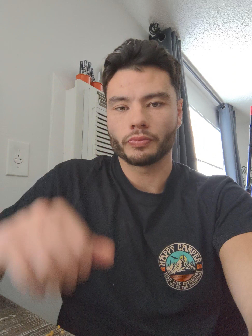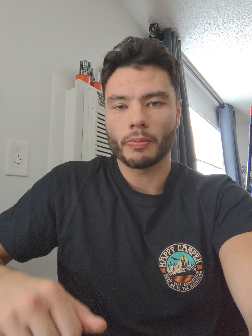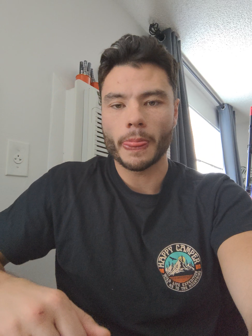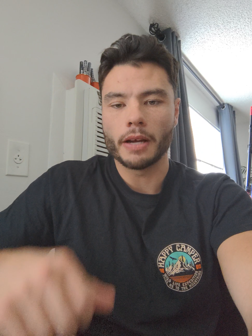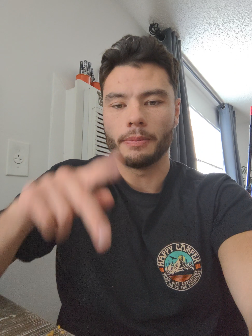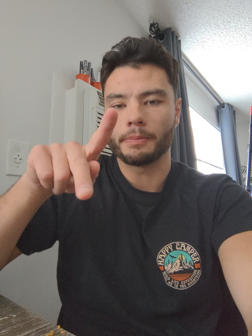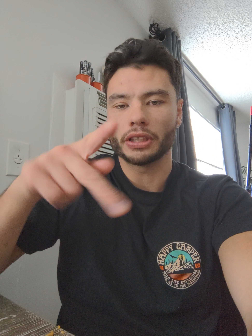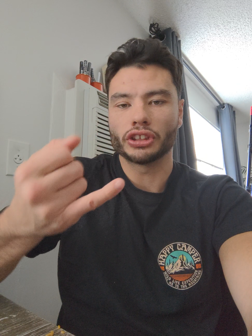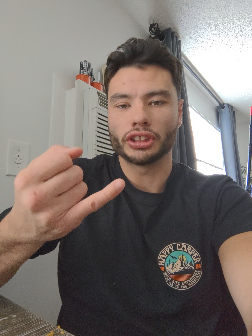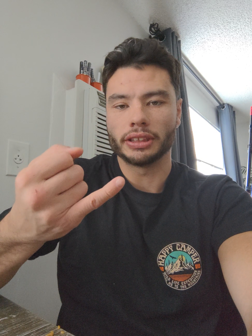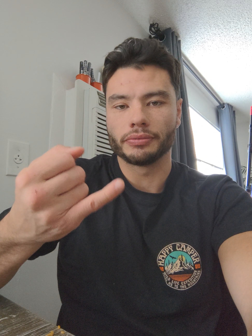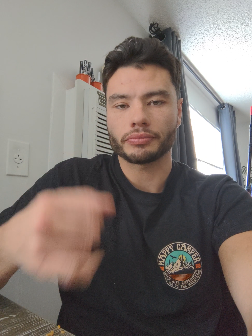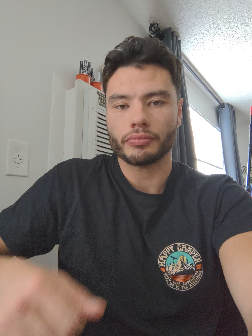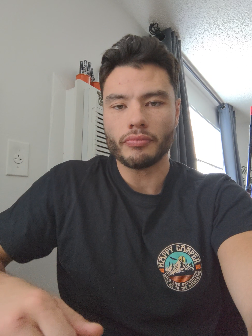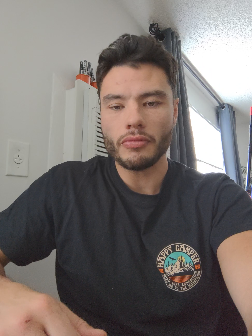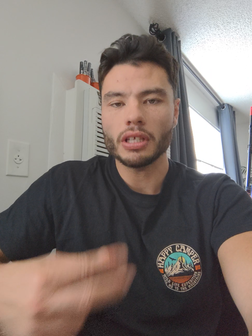pajamas